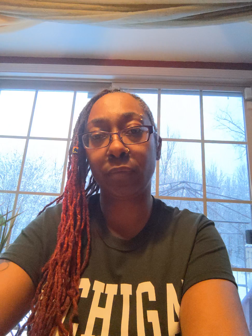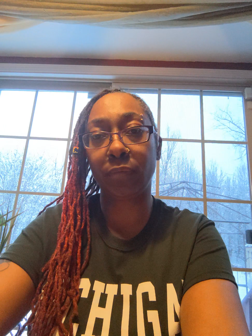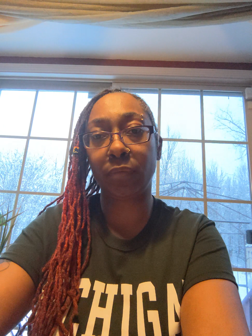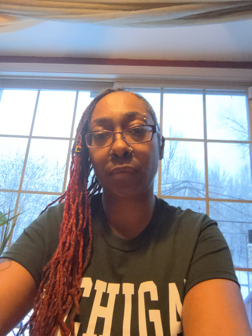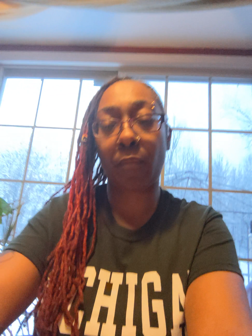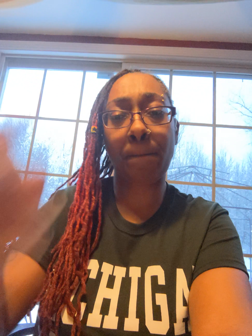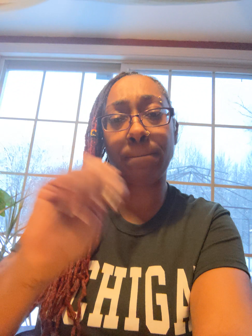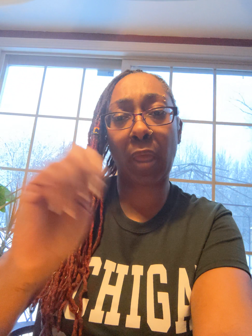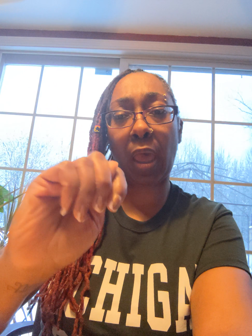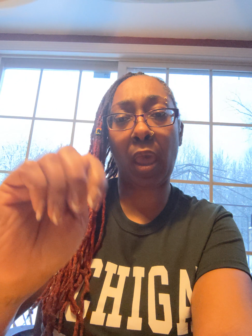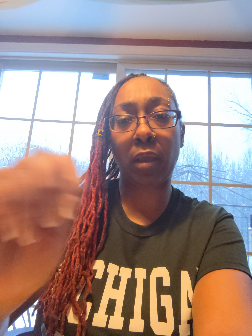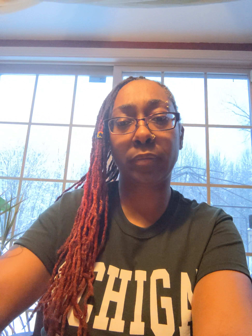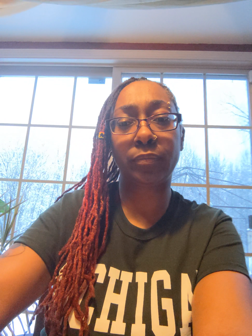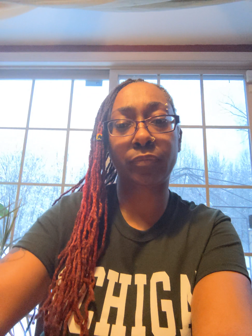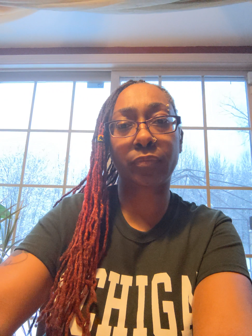potty